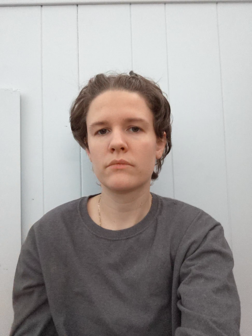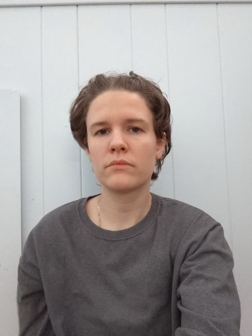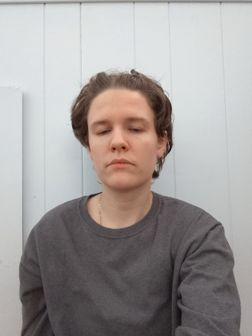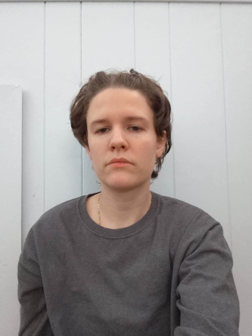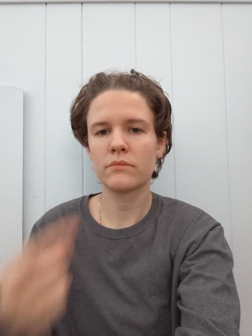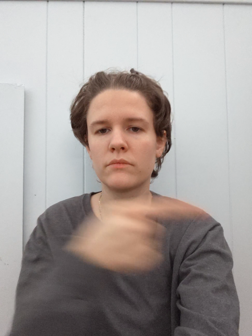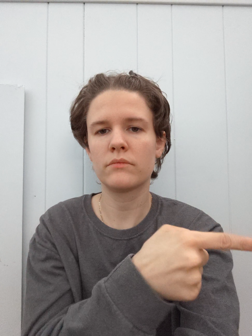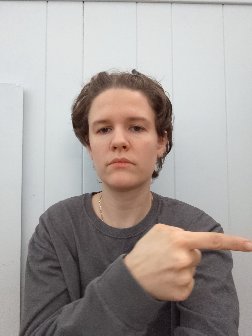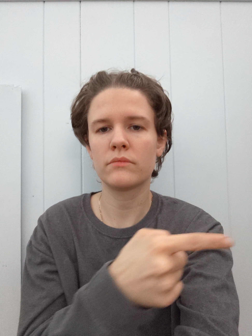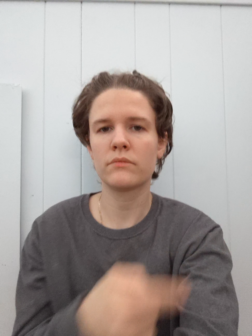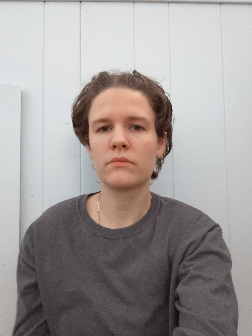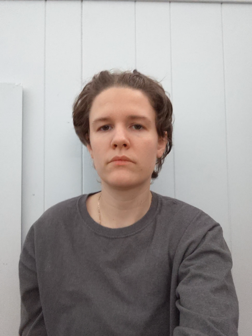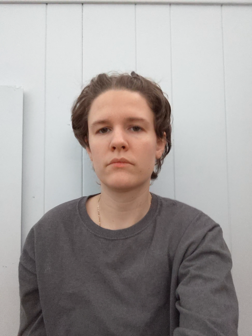he/she/it